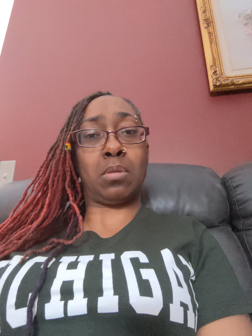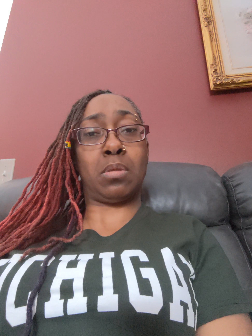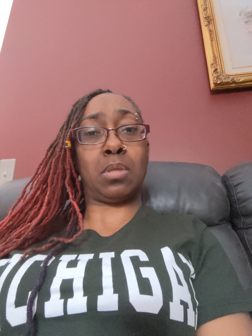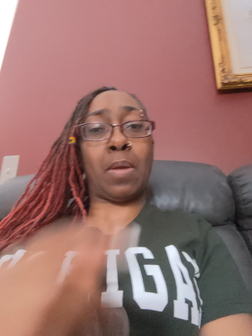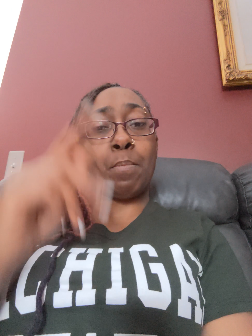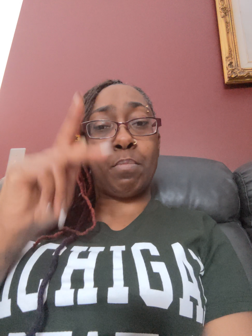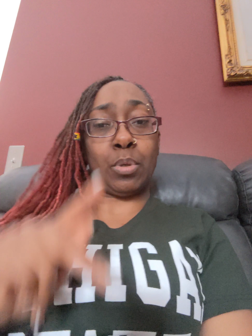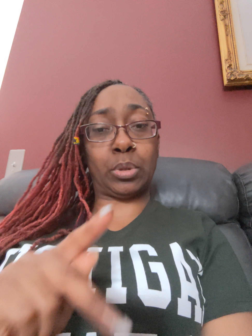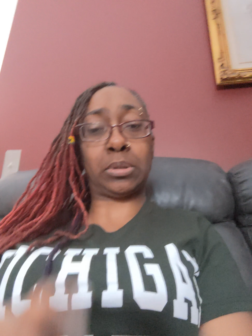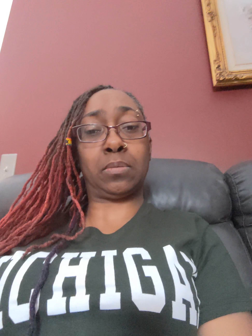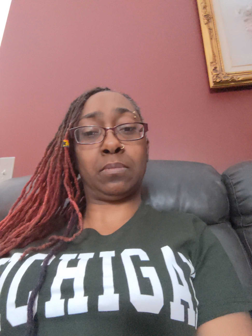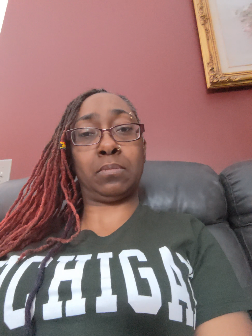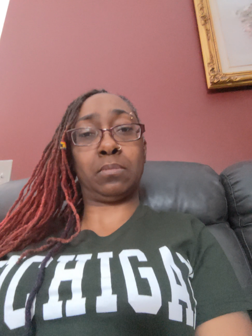person